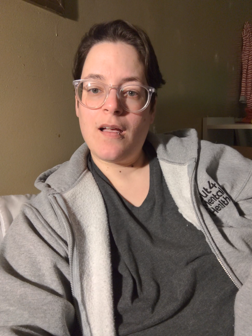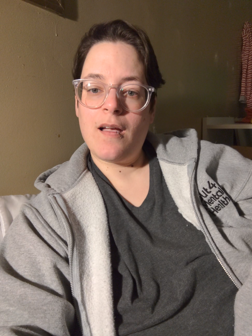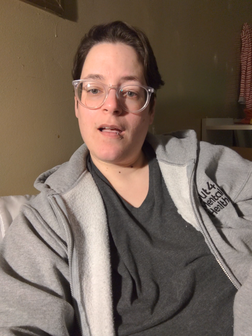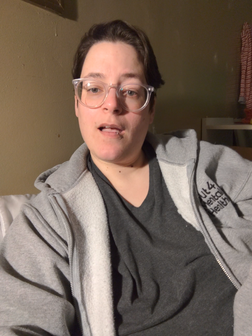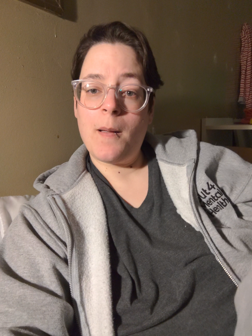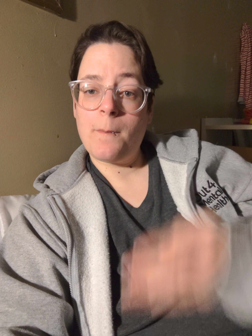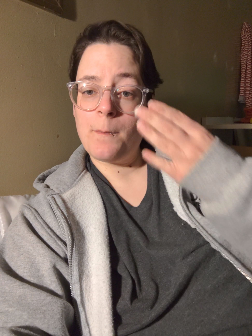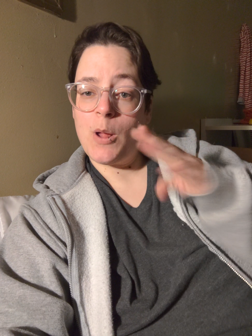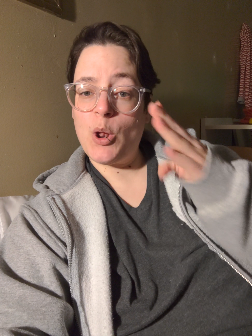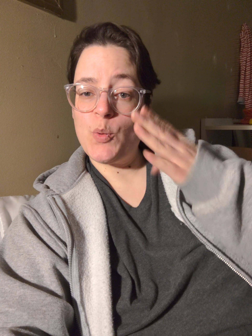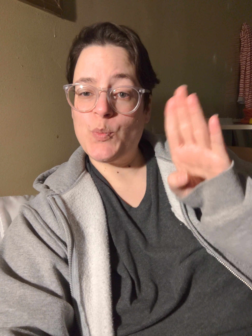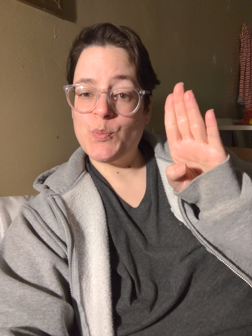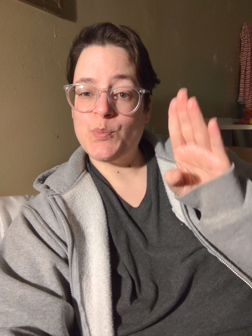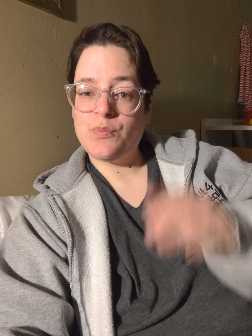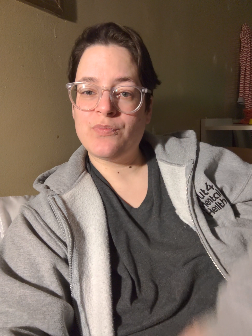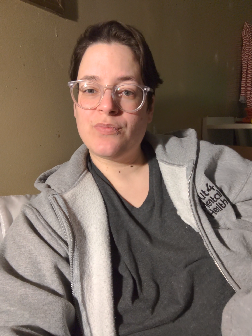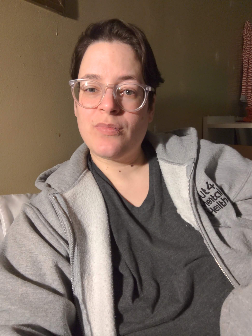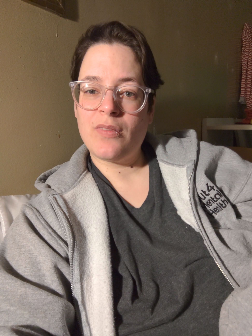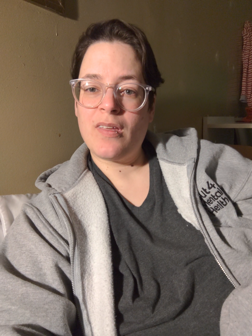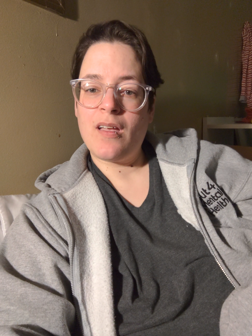blue